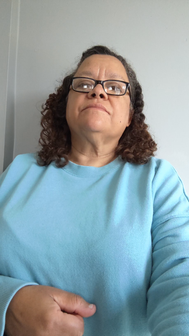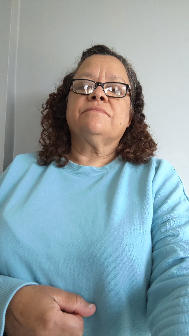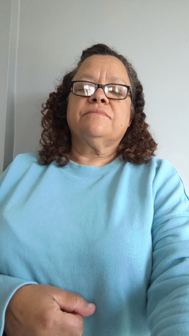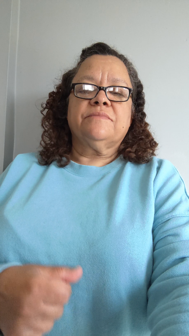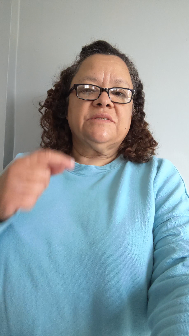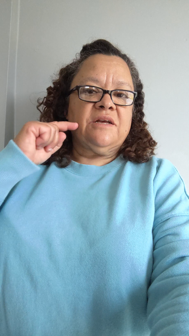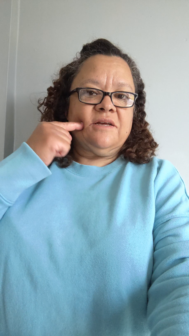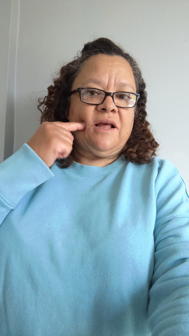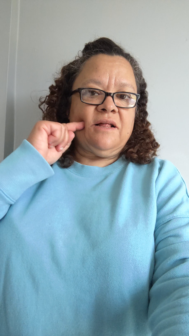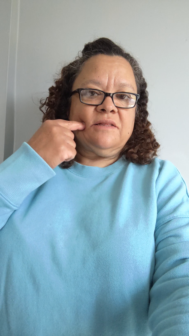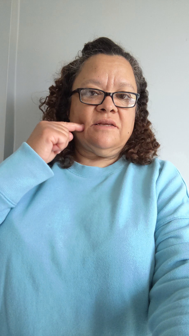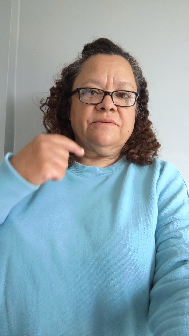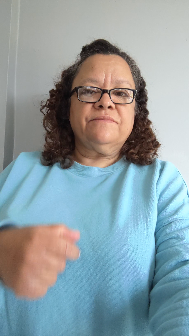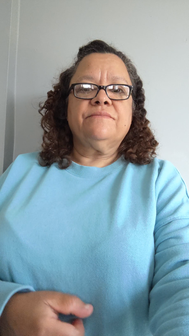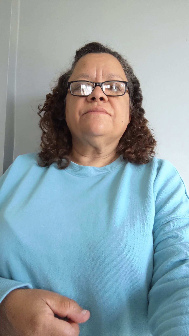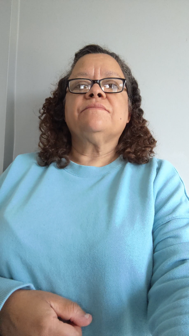candy